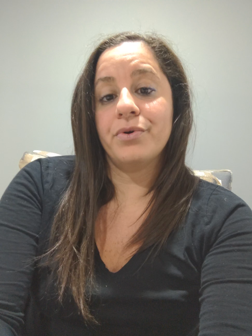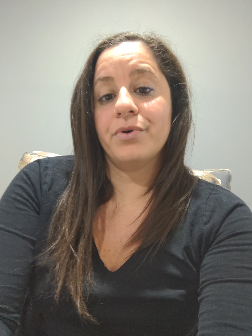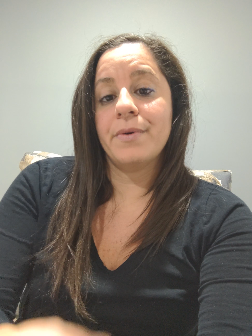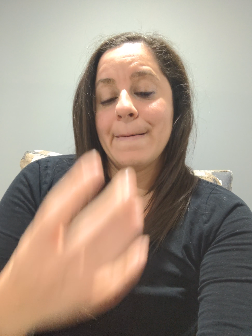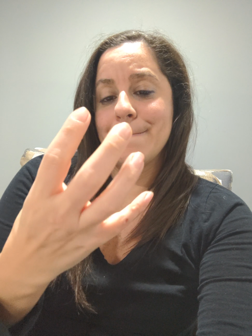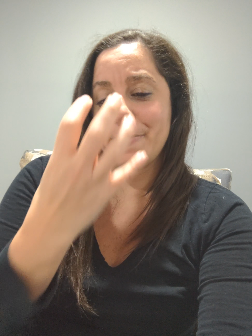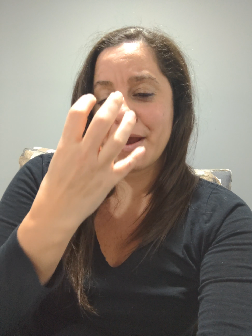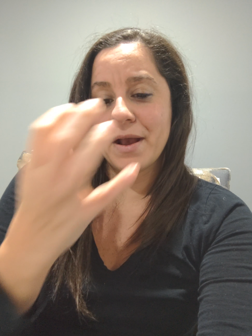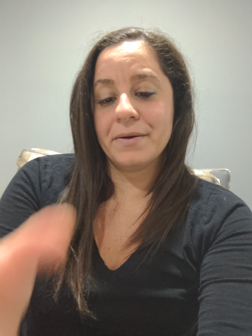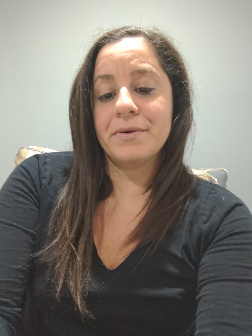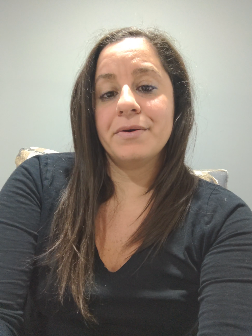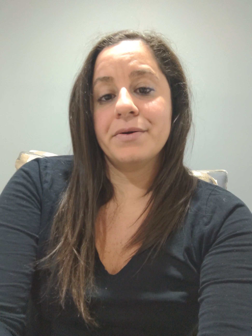mad